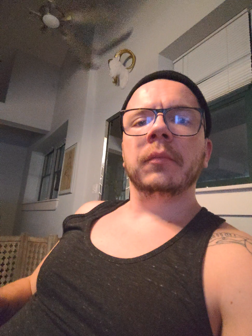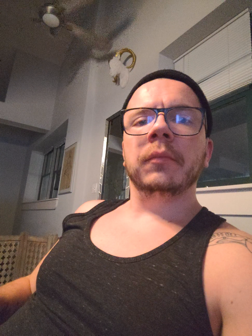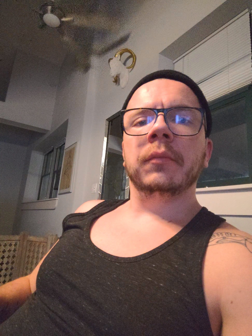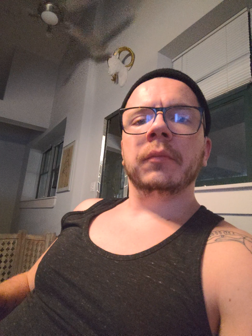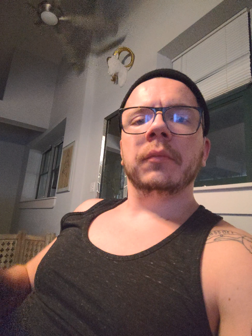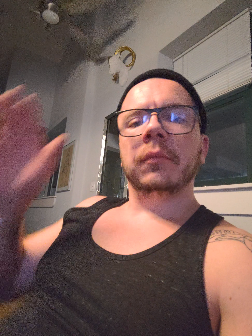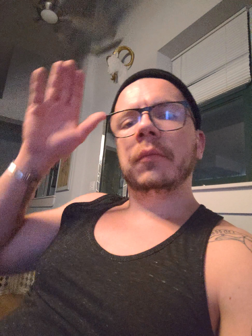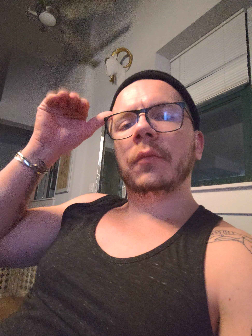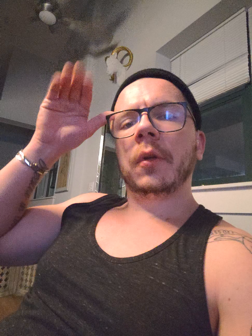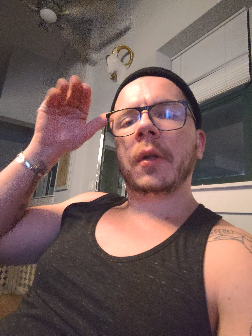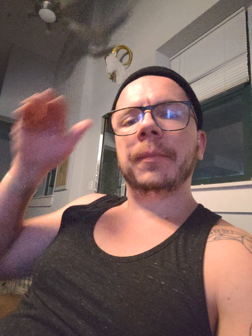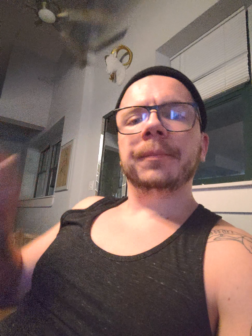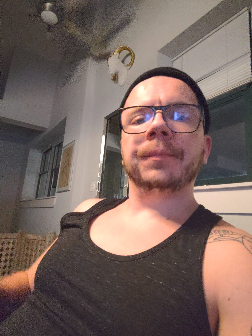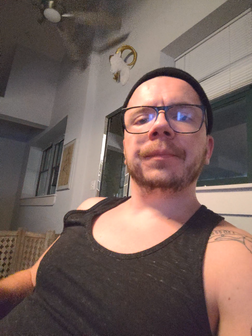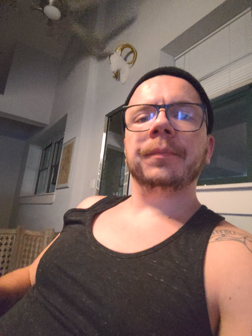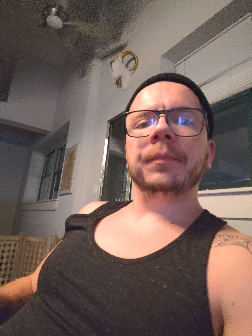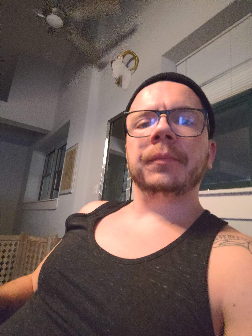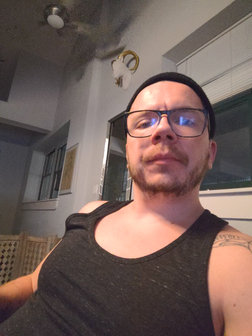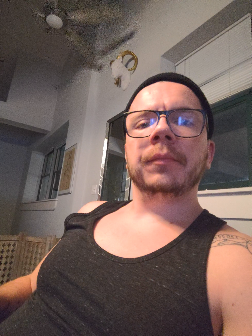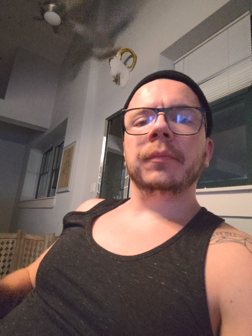donkey